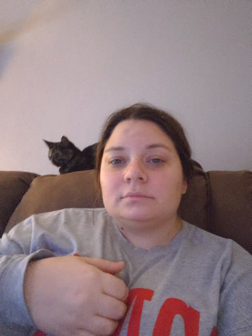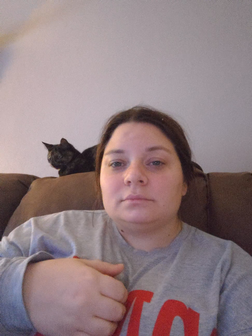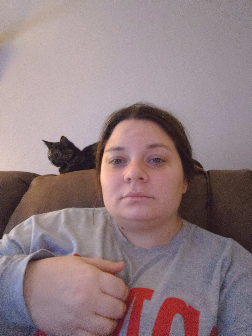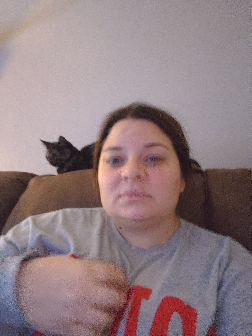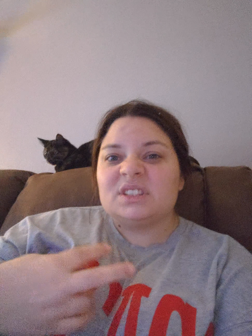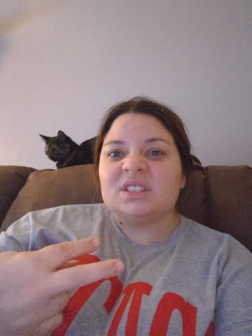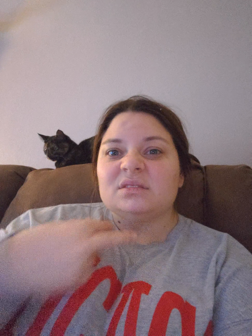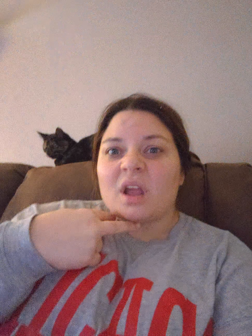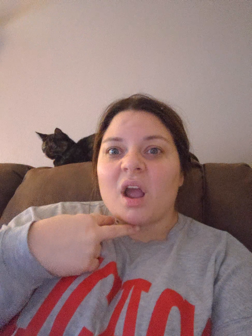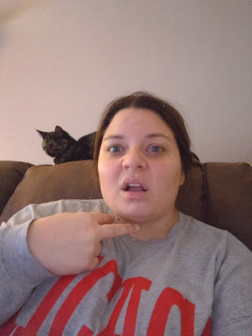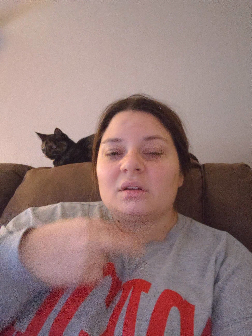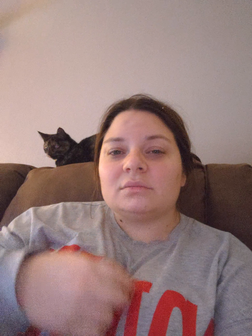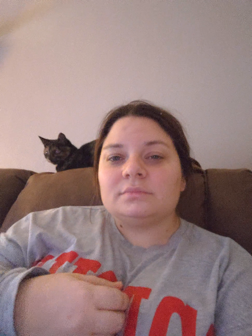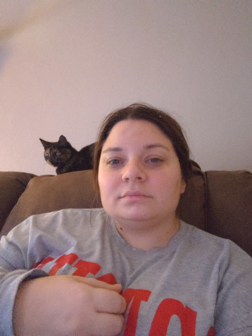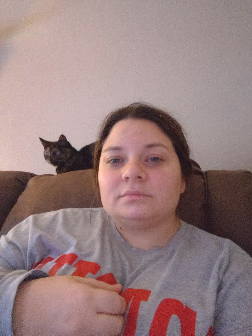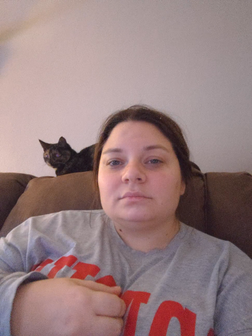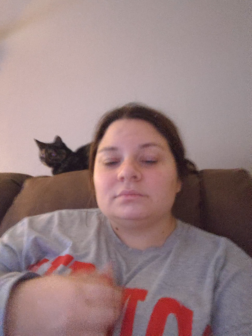stuck